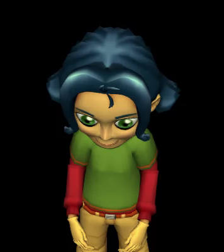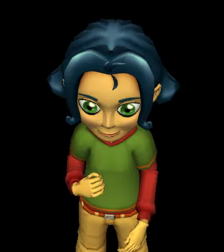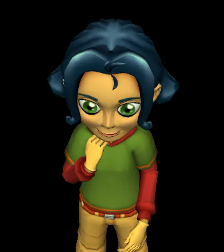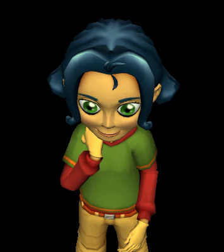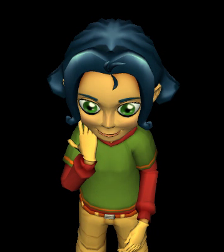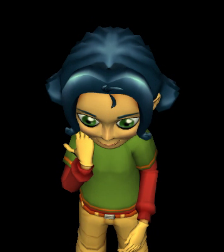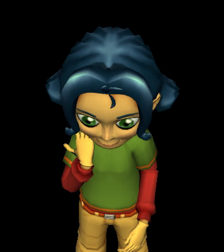أبيض